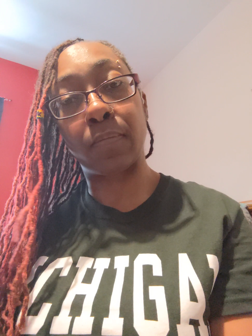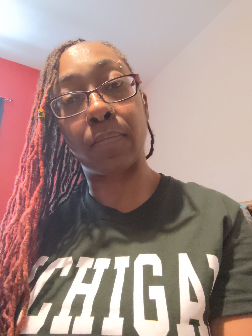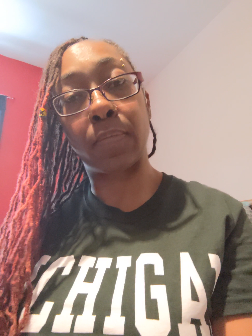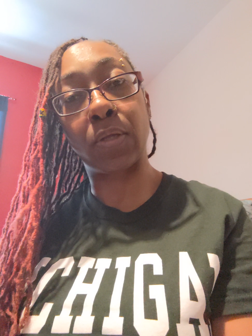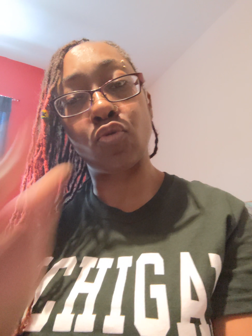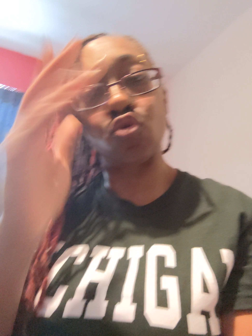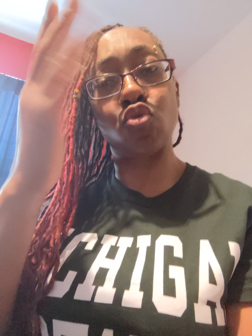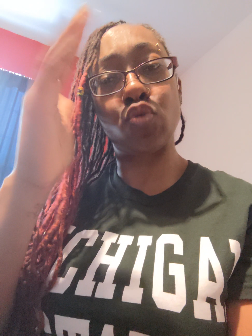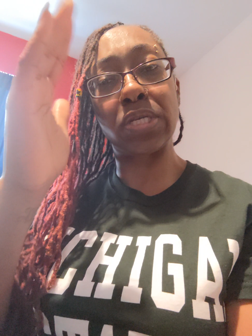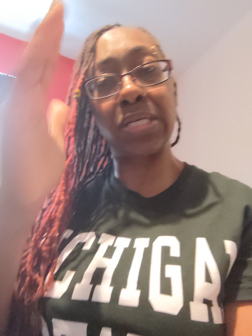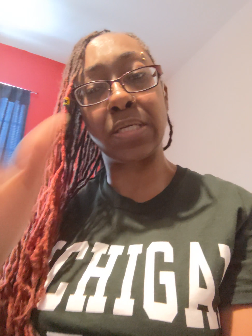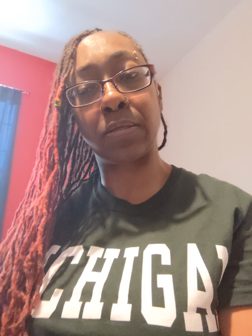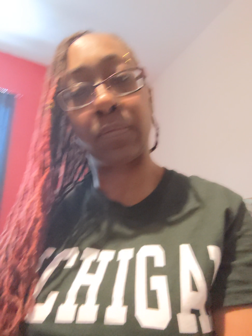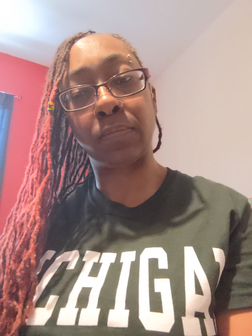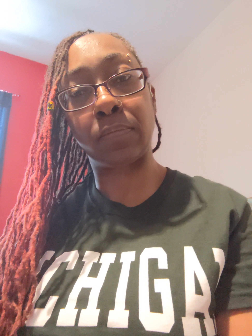tree